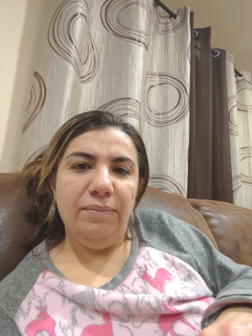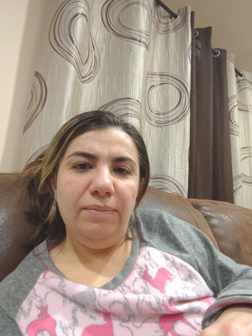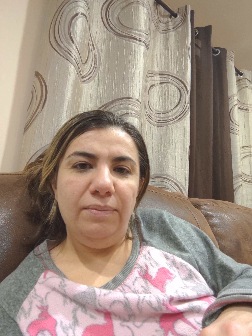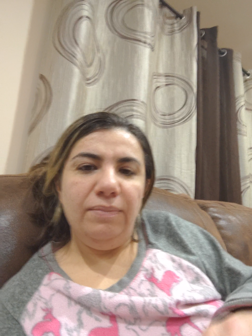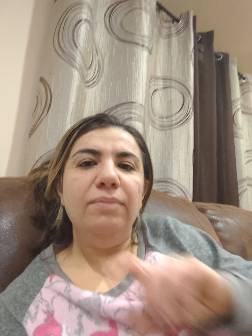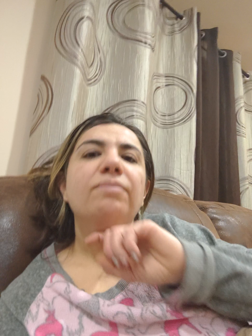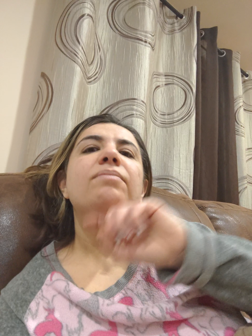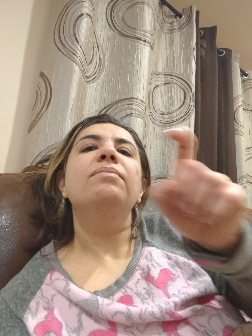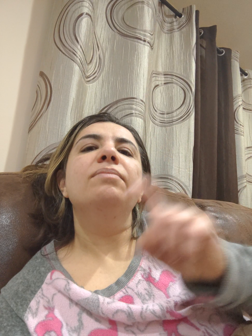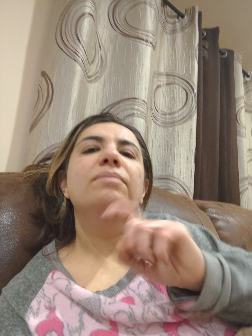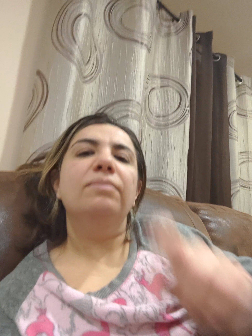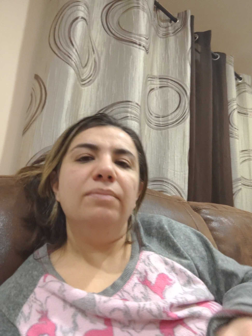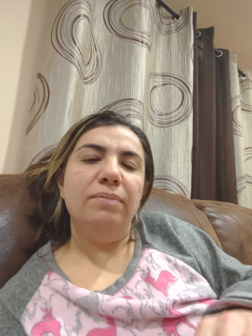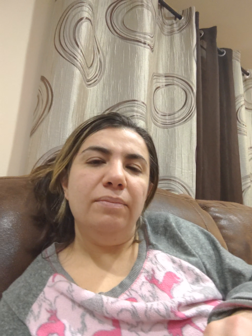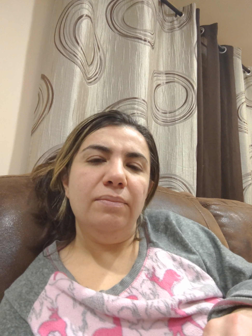garbage